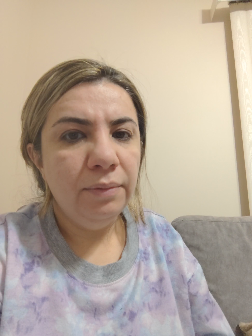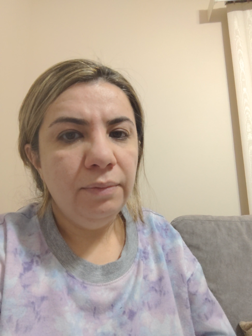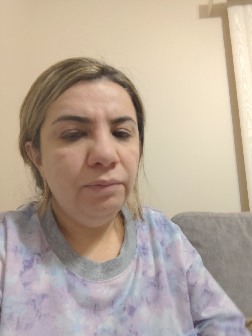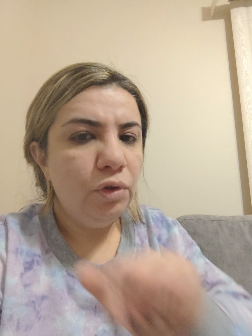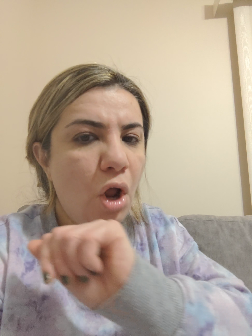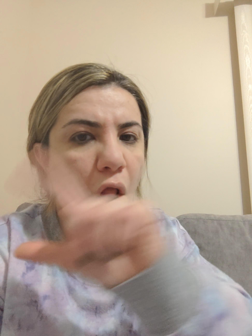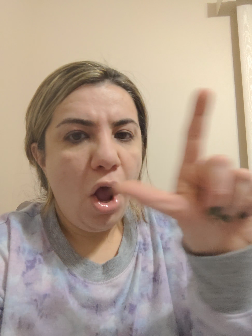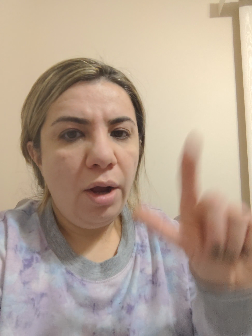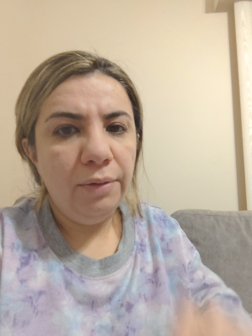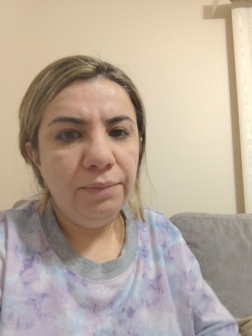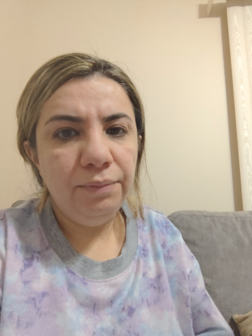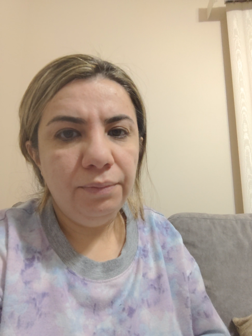all